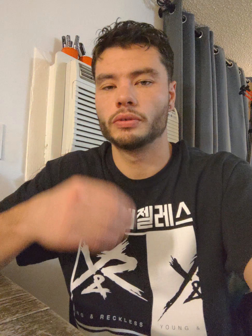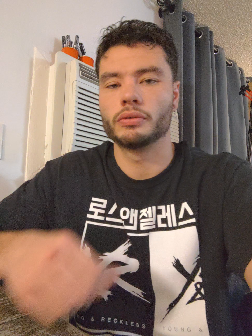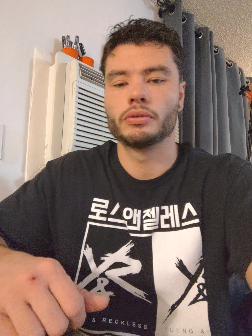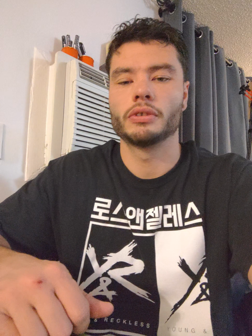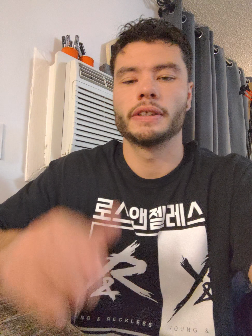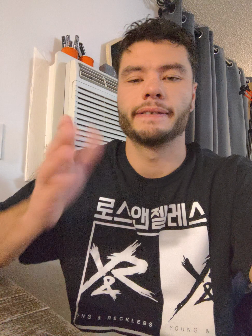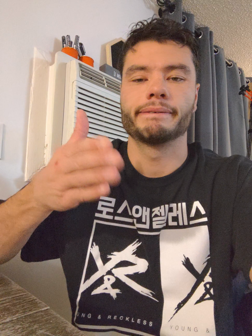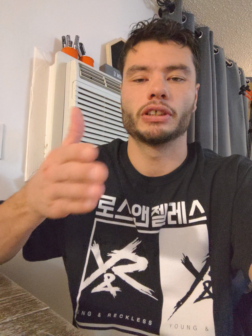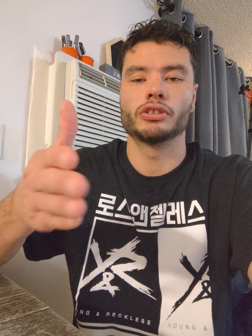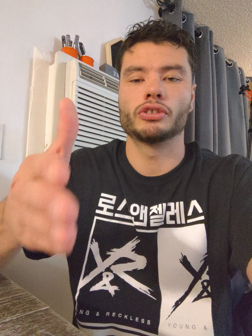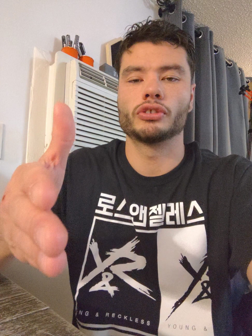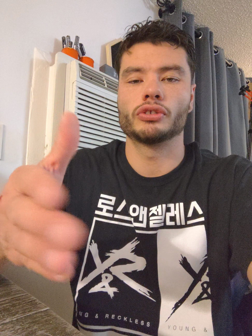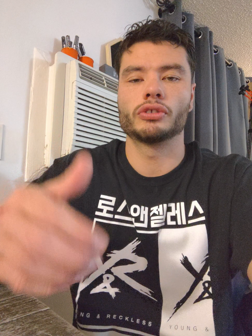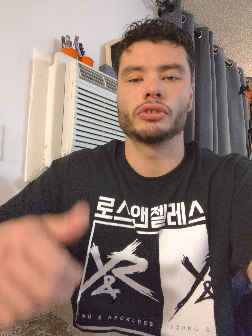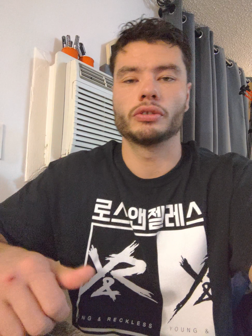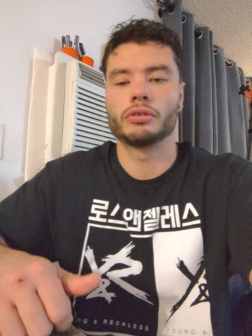fish